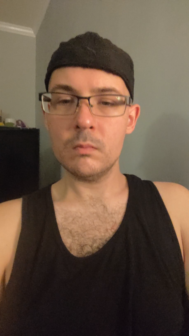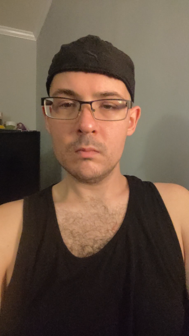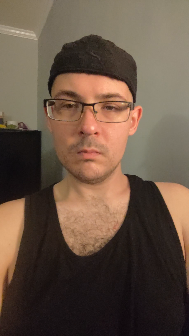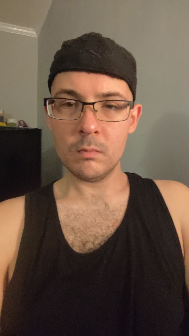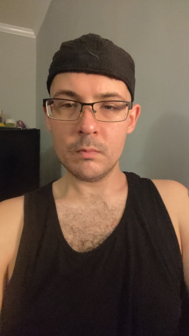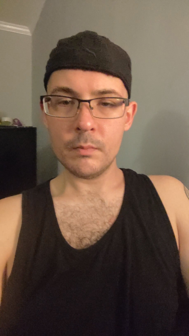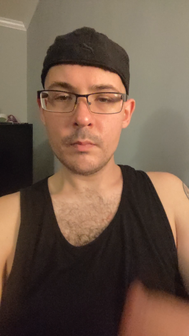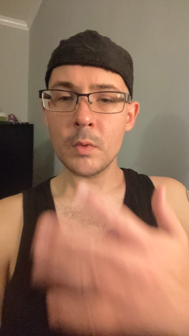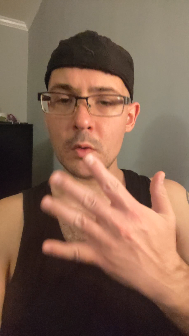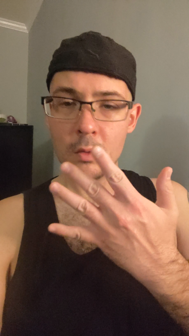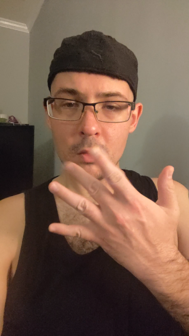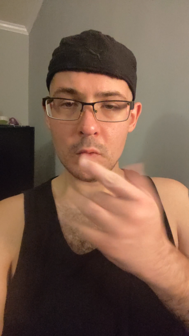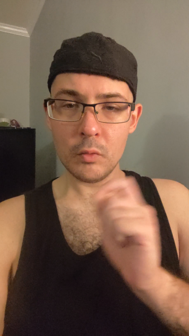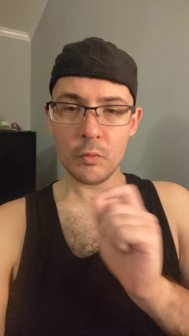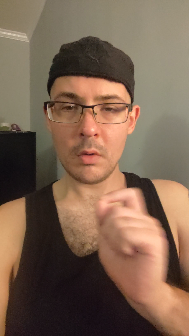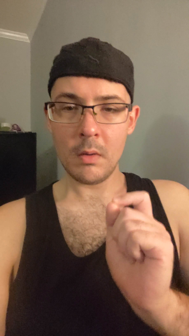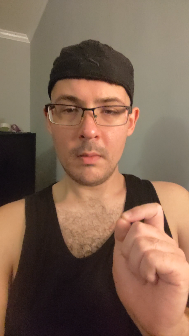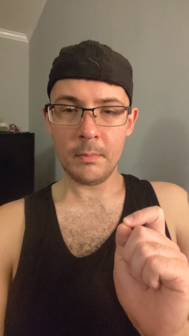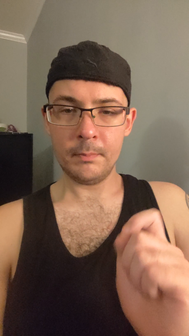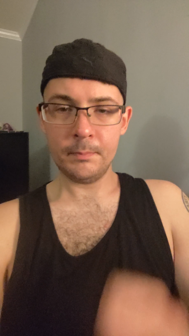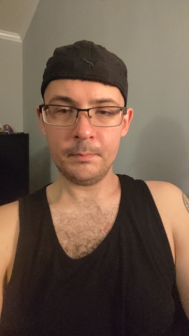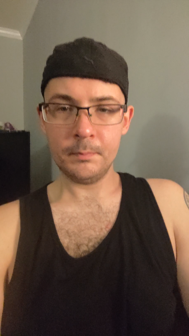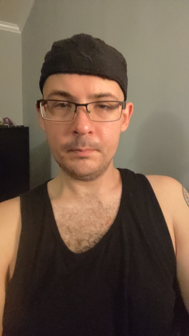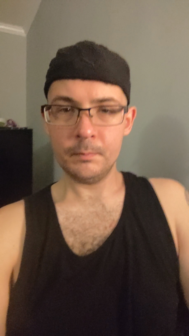crayon